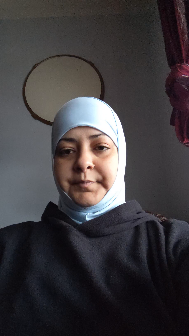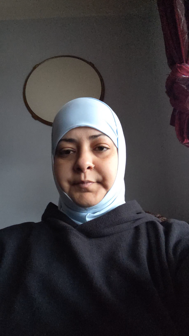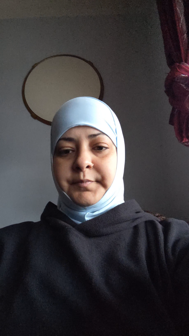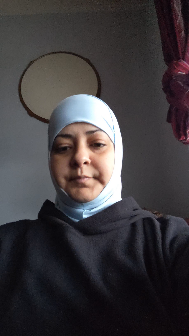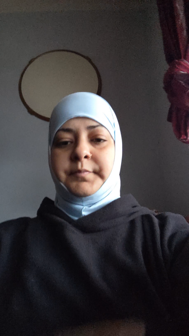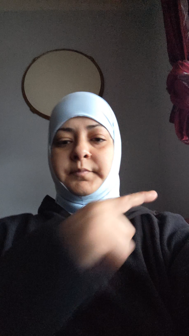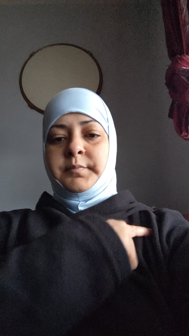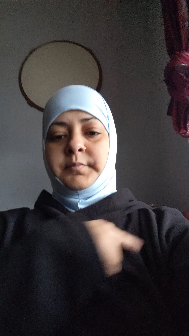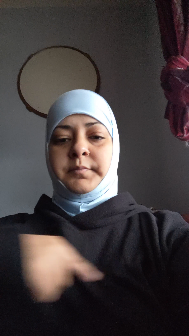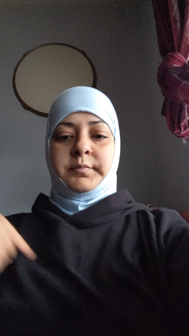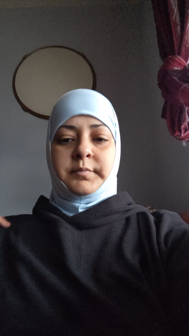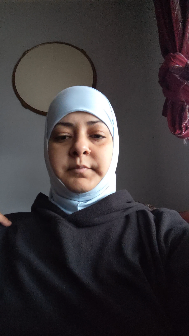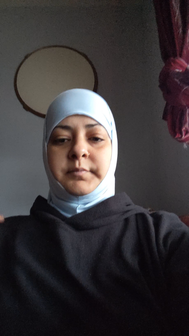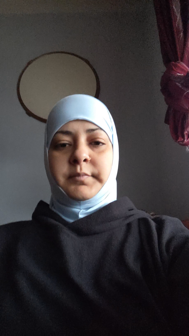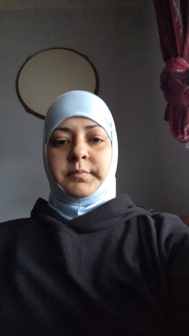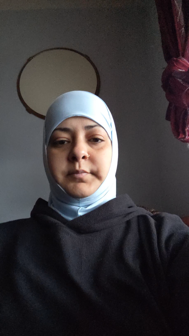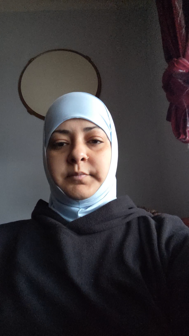necklace